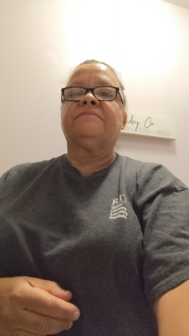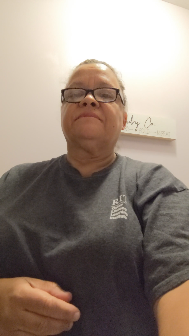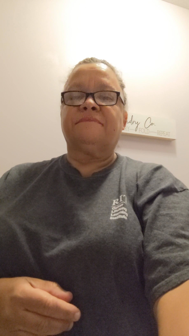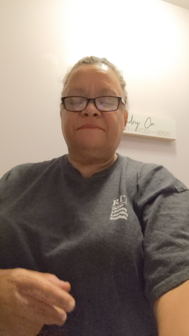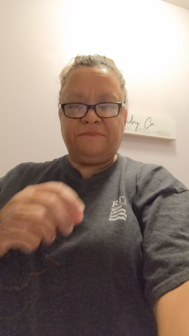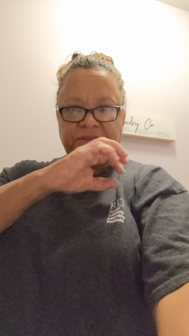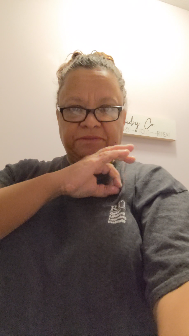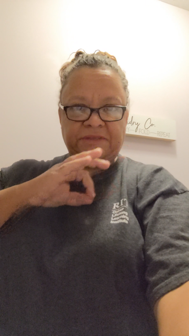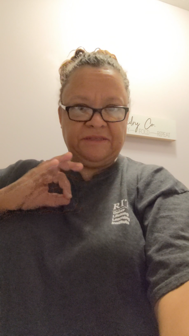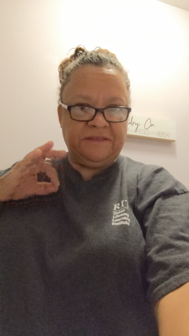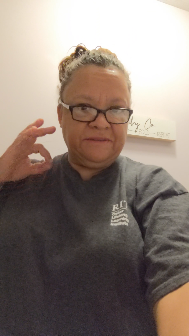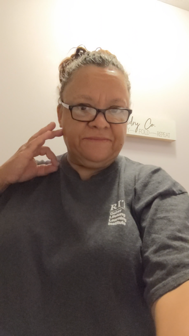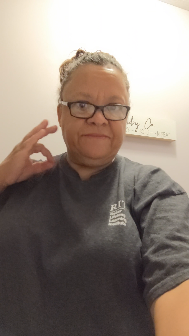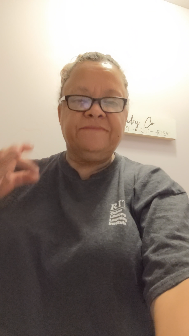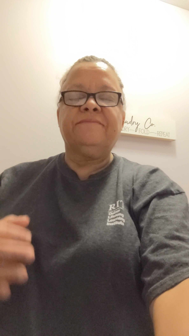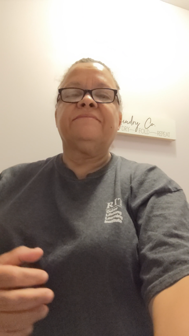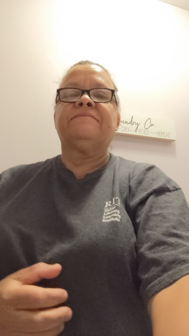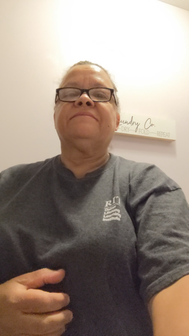beads